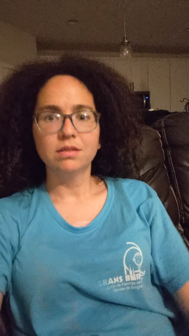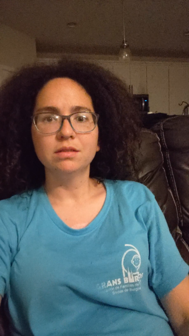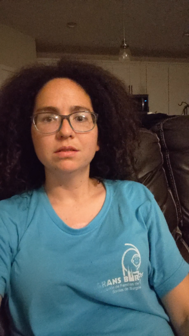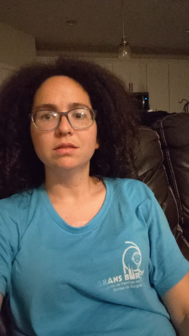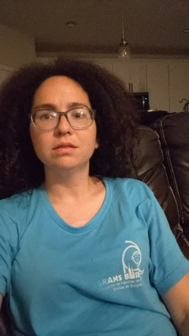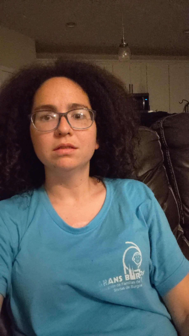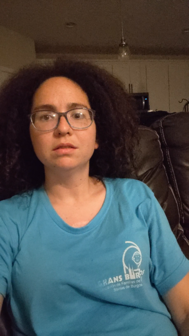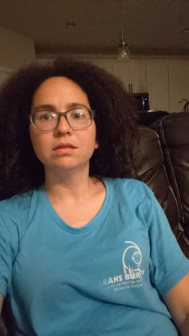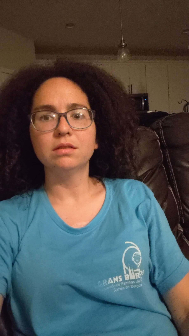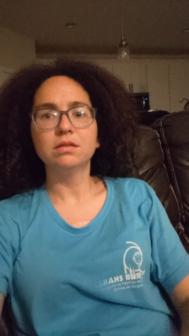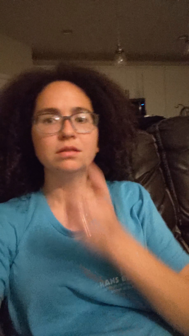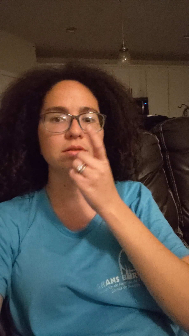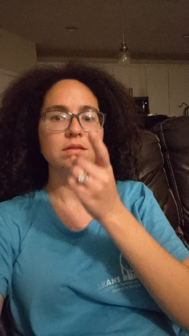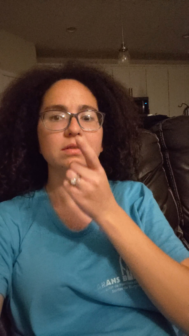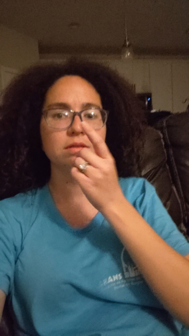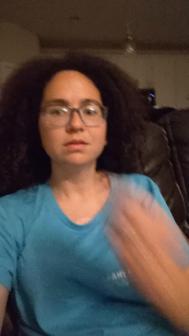dinner